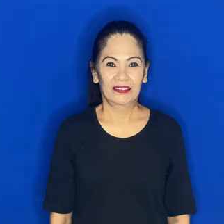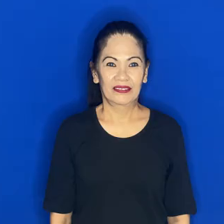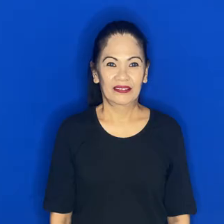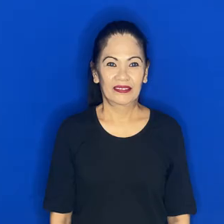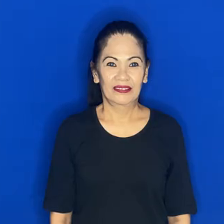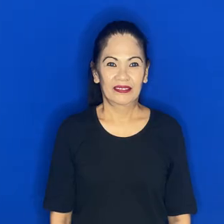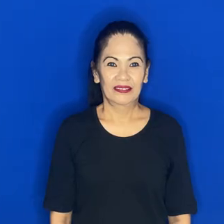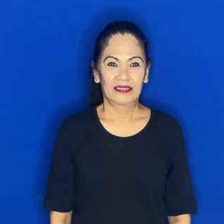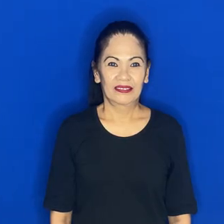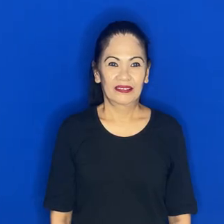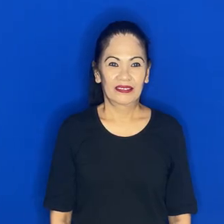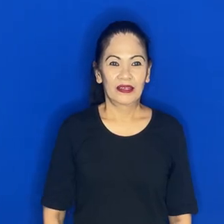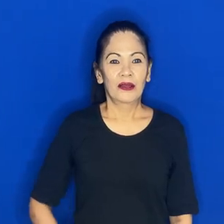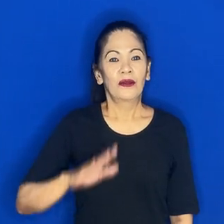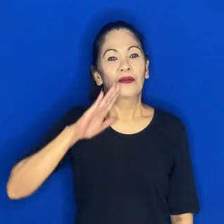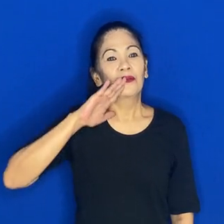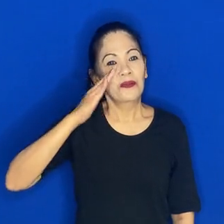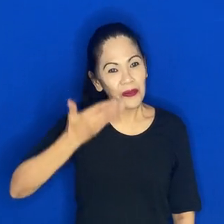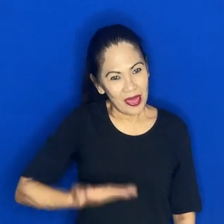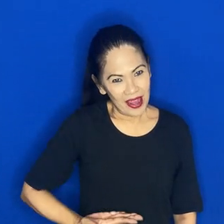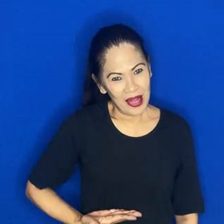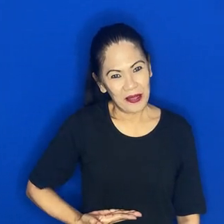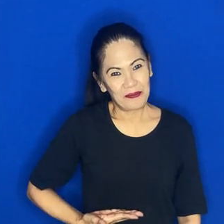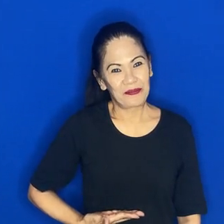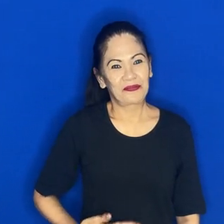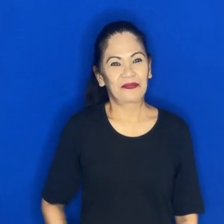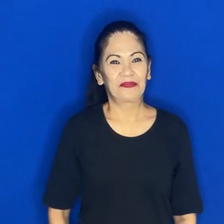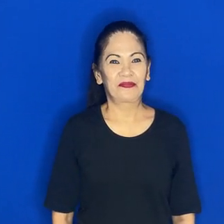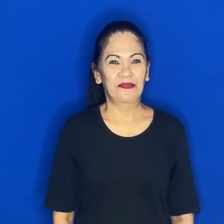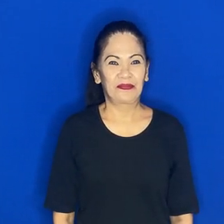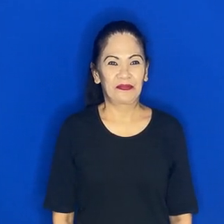youre welcome